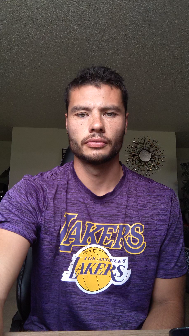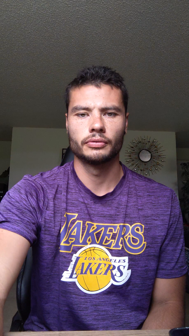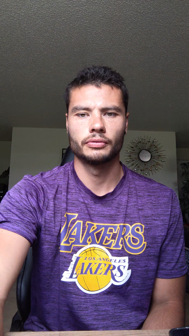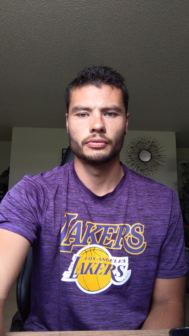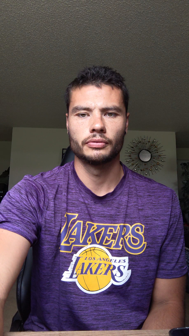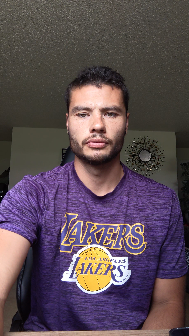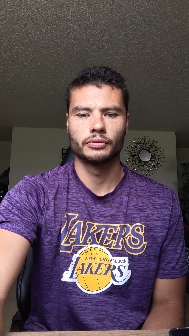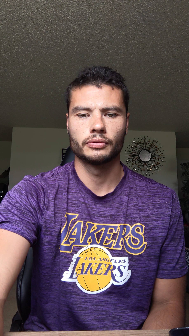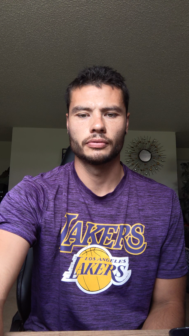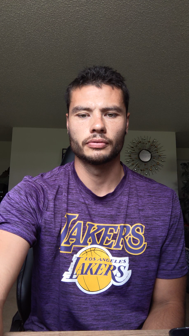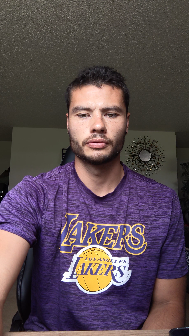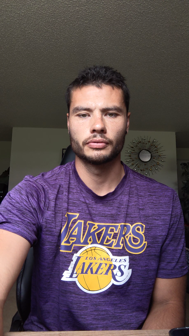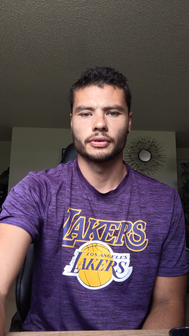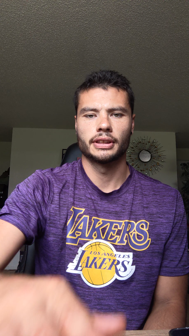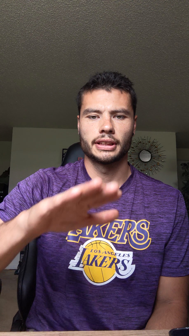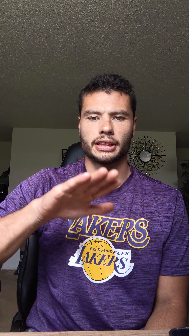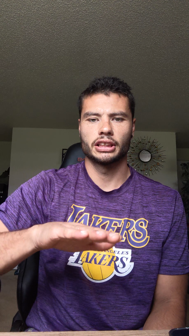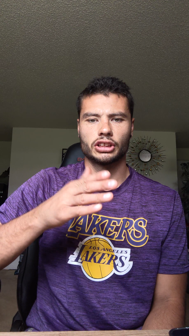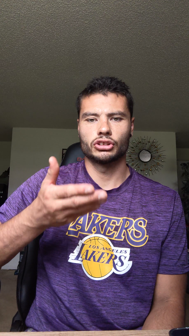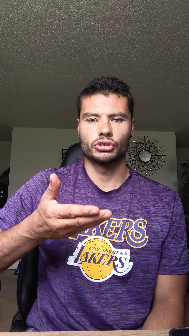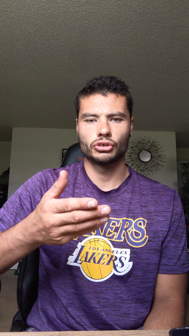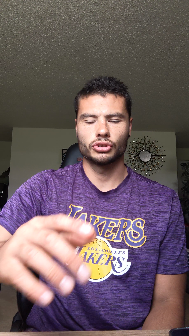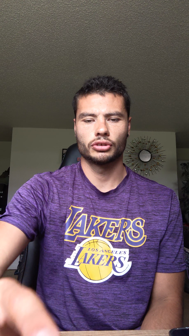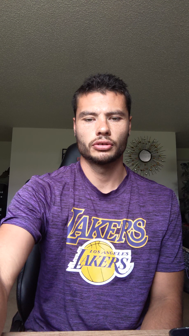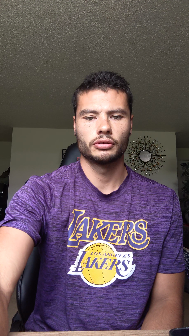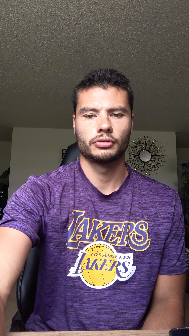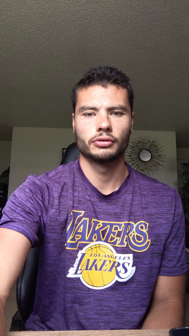kitchen